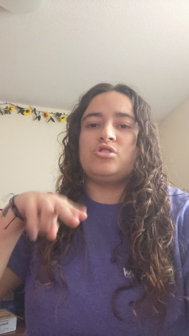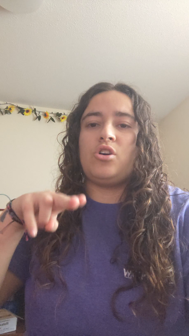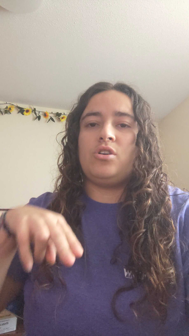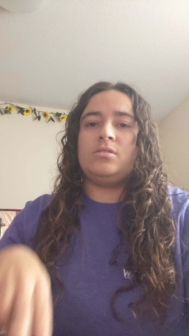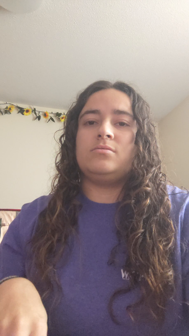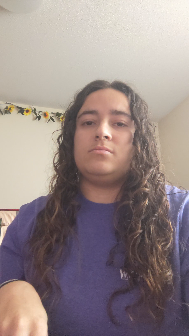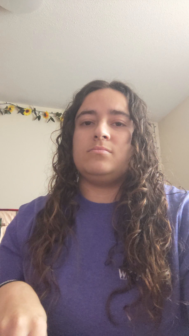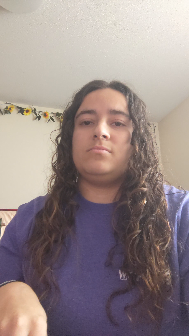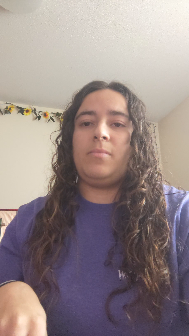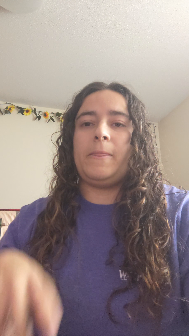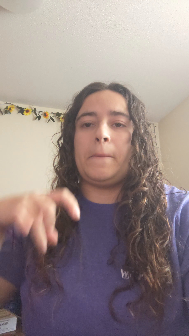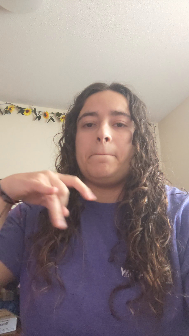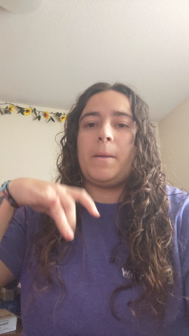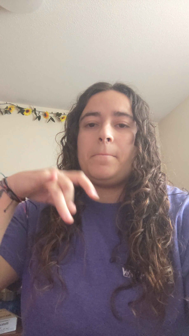pumpkin